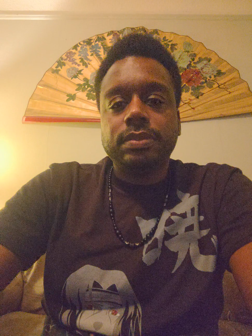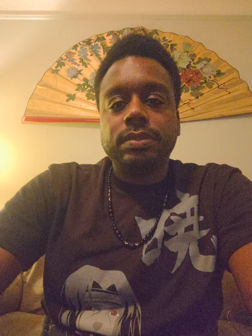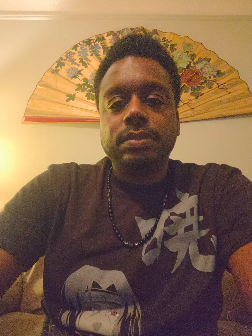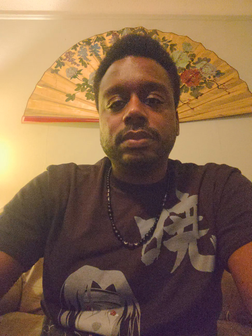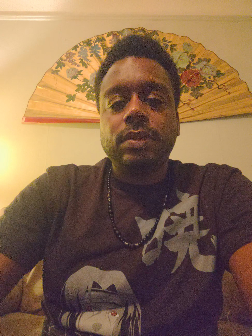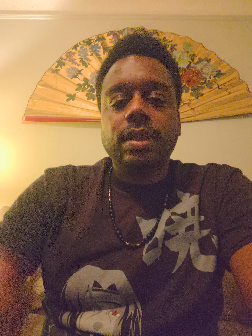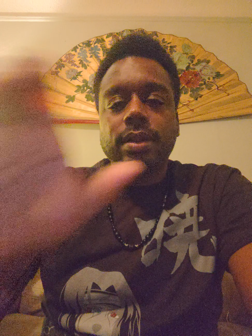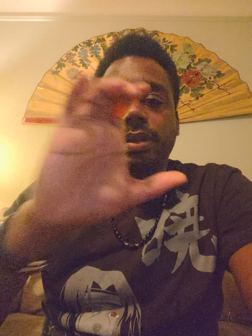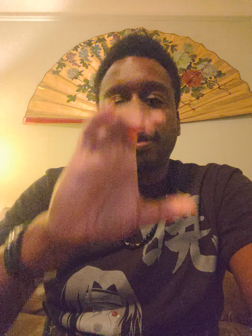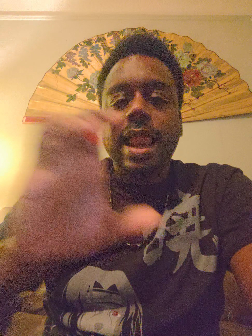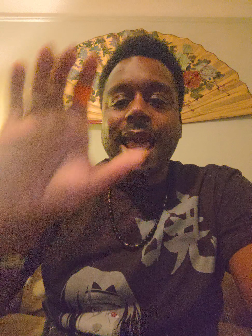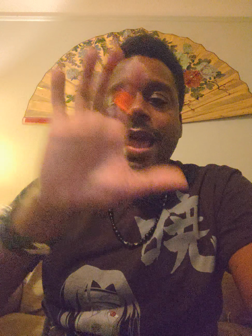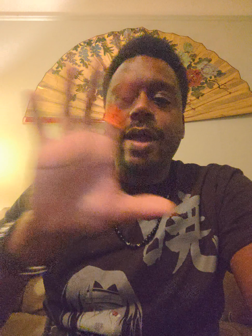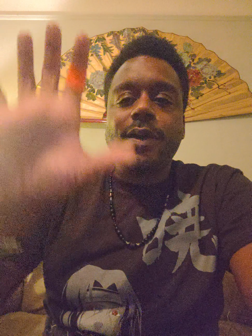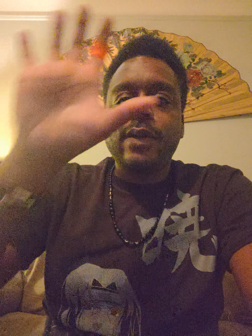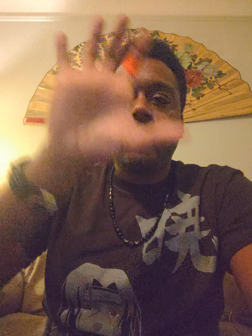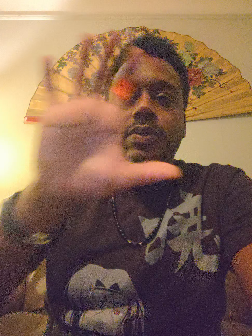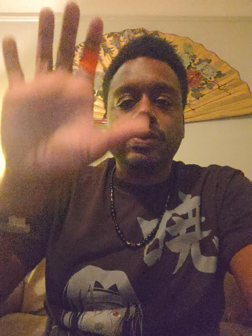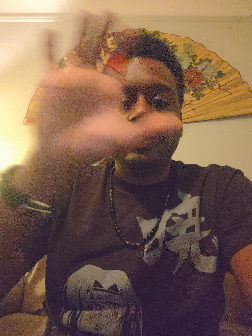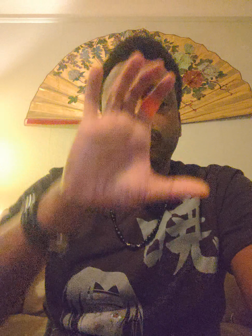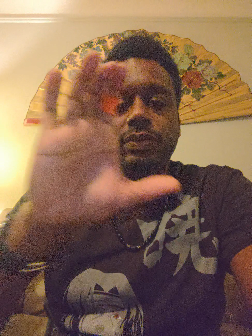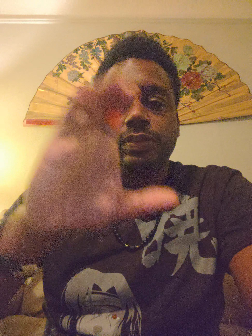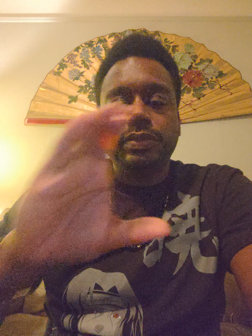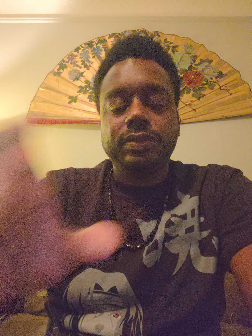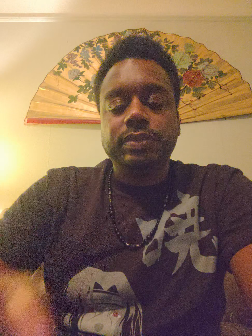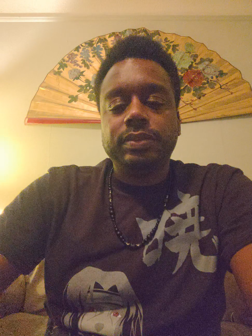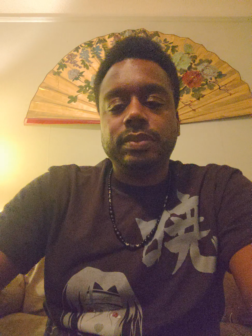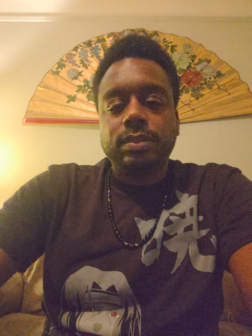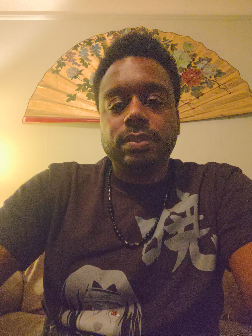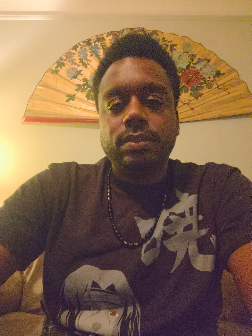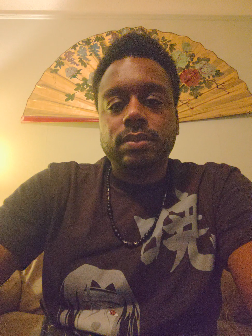cloud